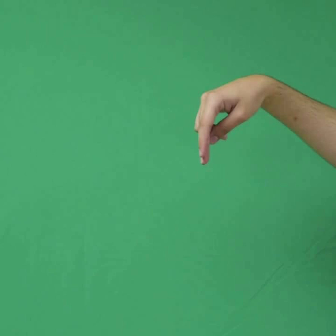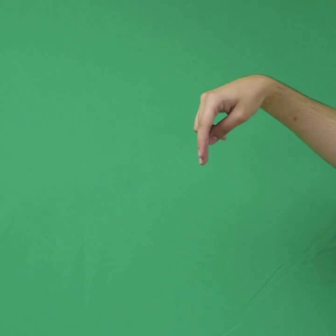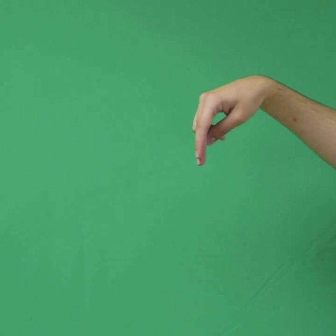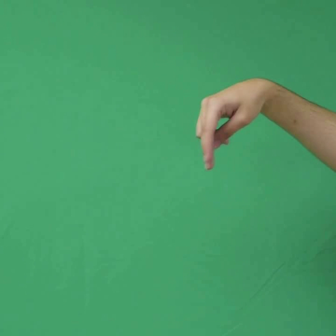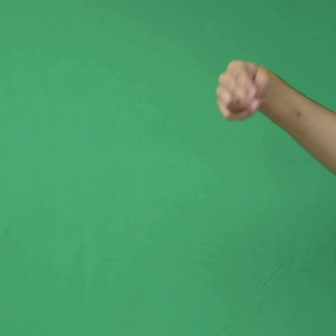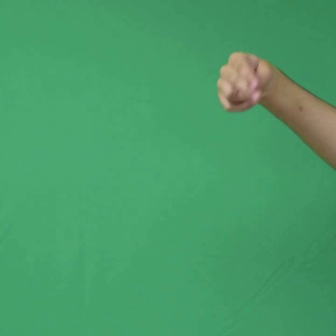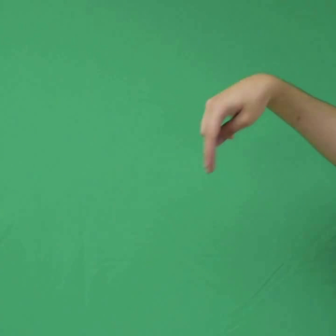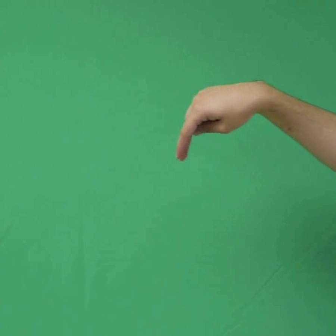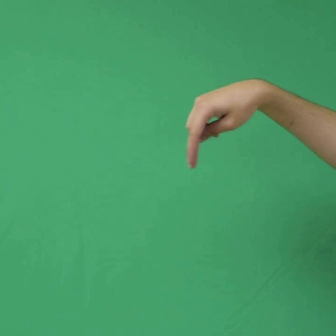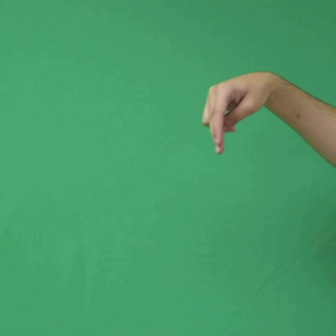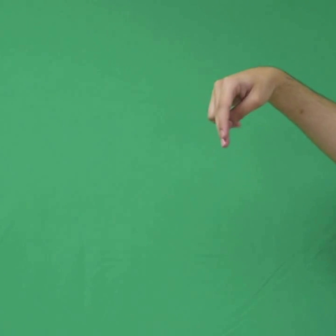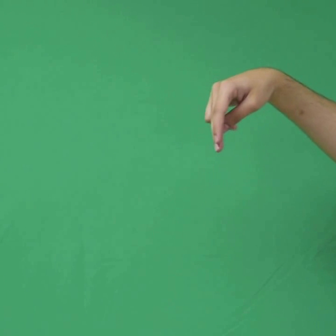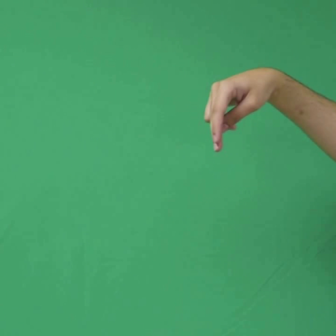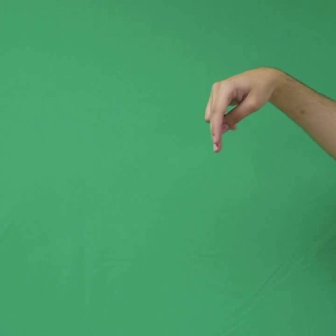Ñ